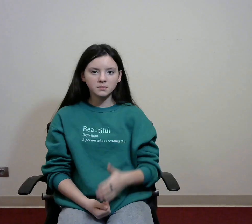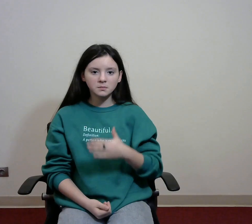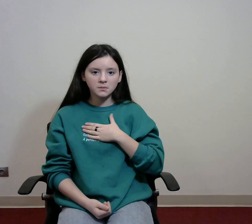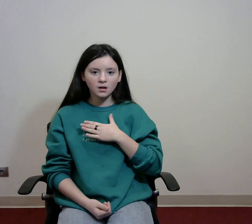mən